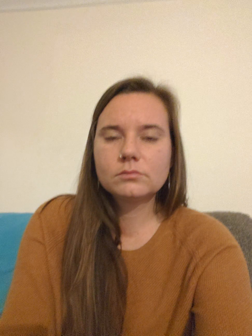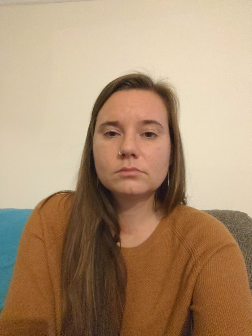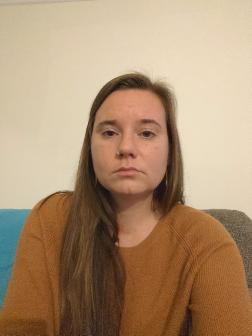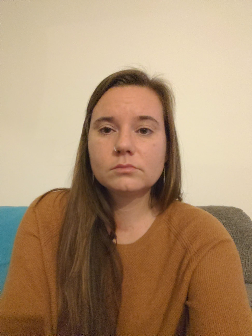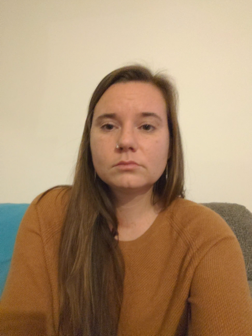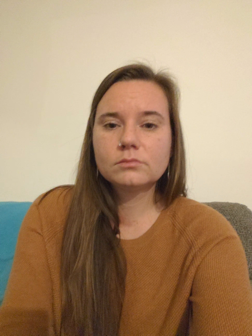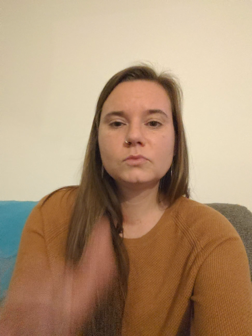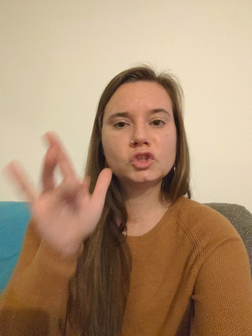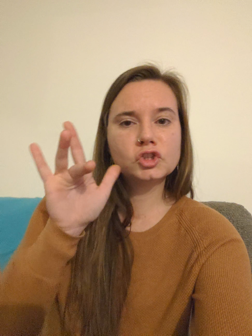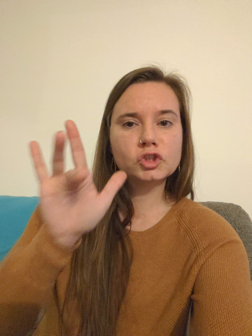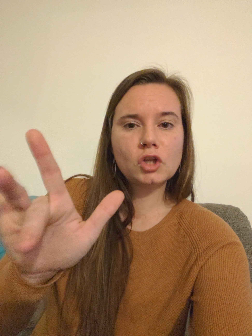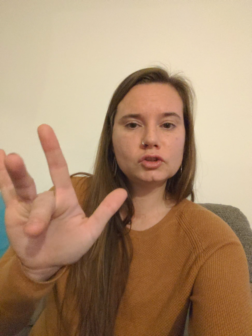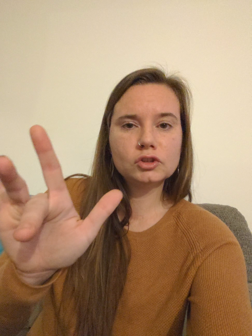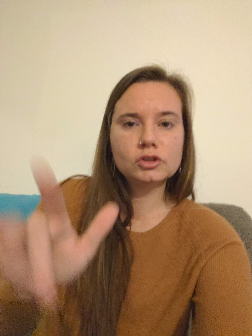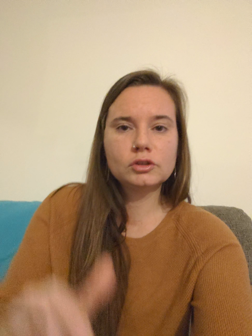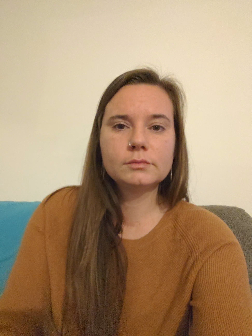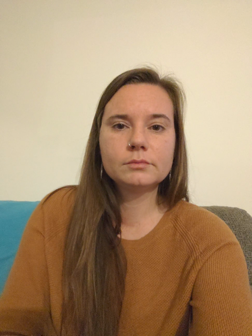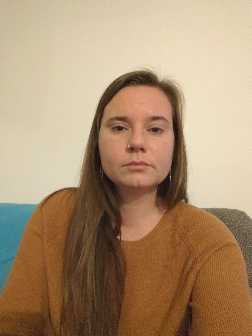touch